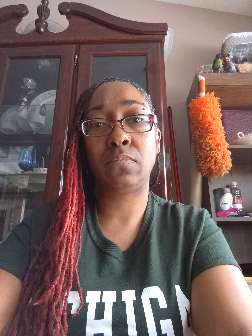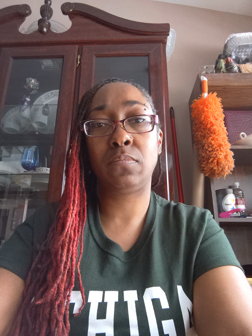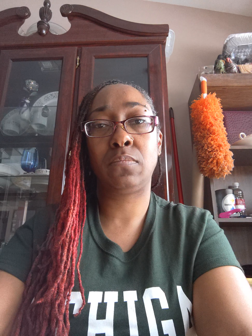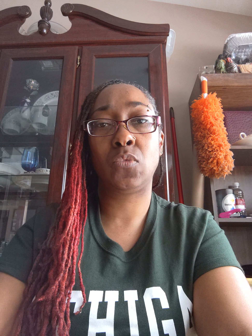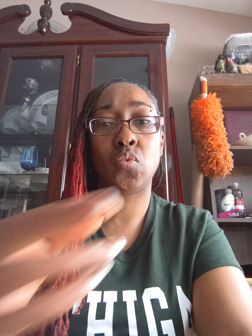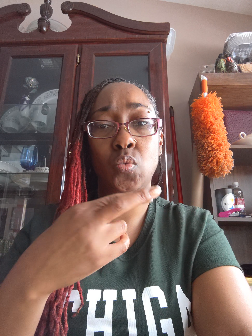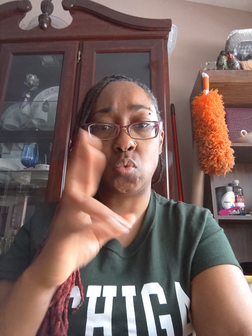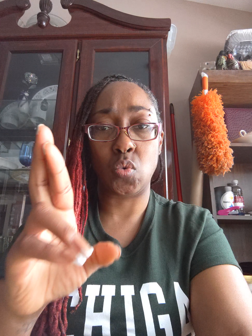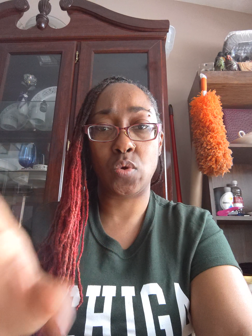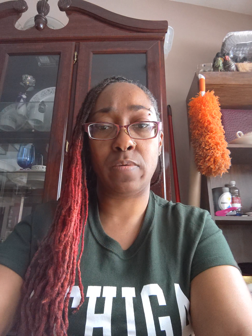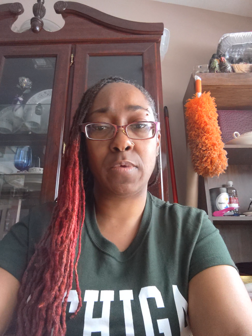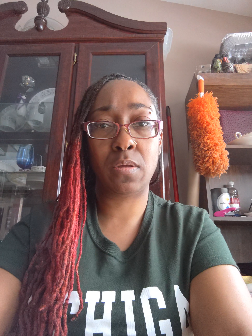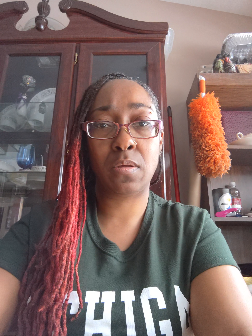room